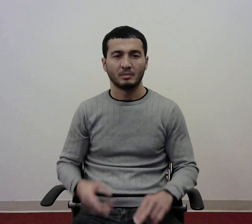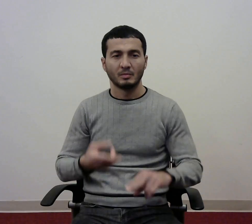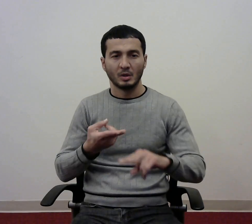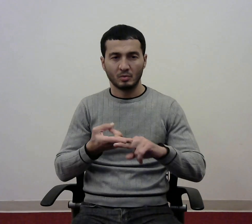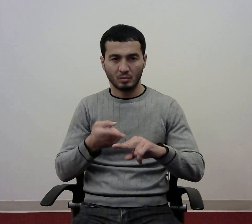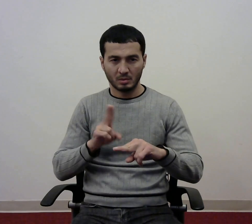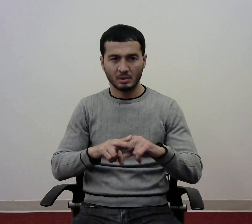bu